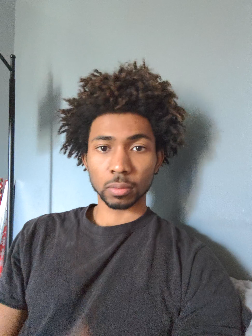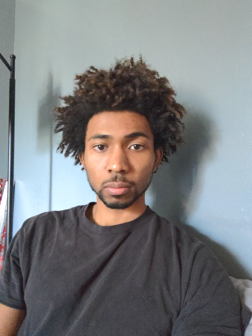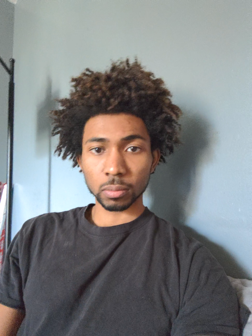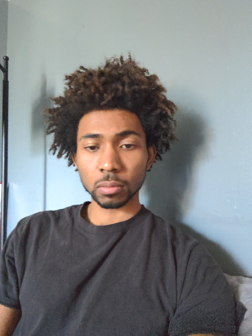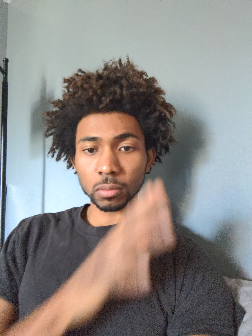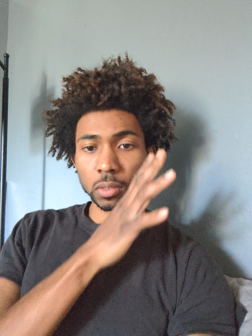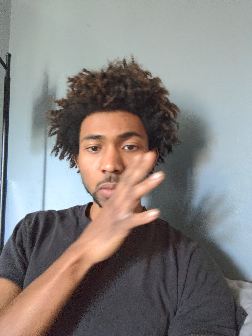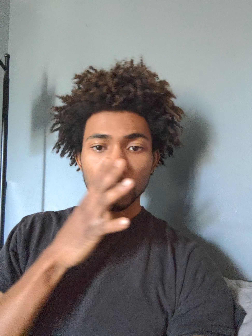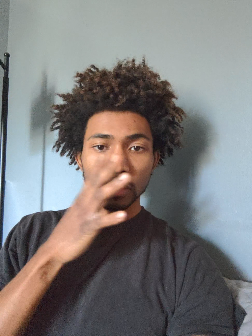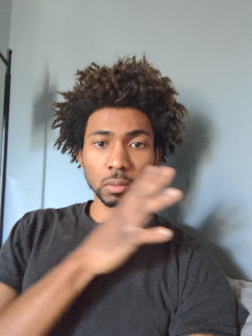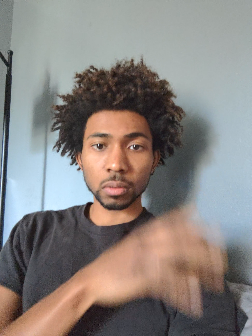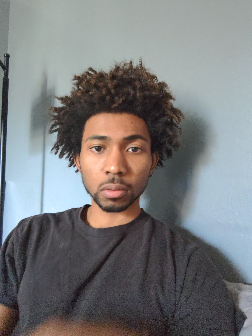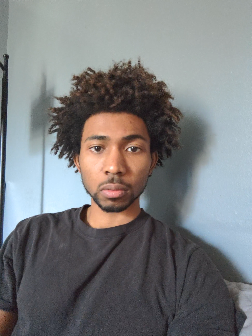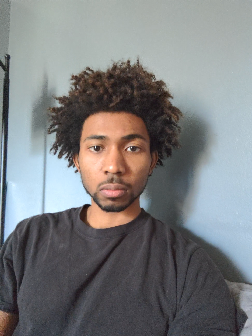farm